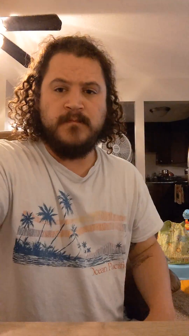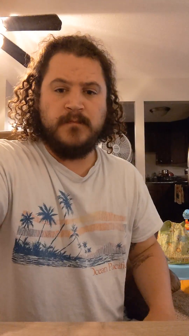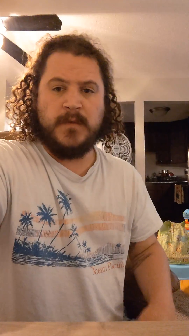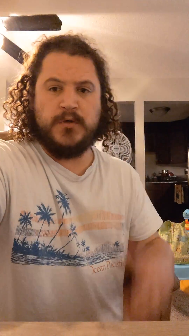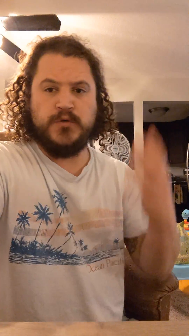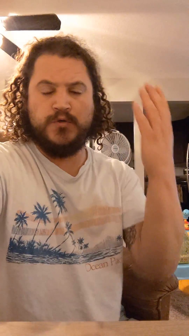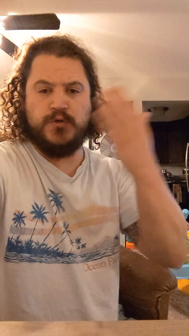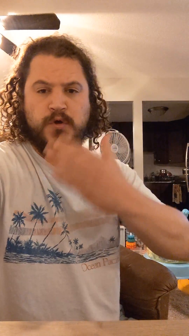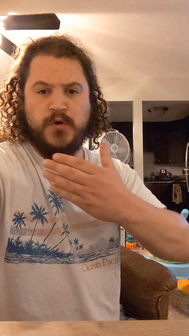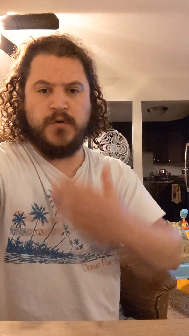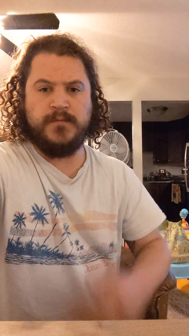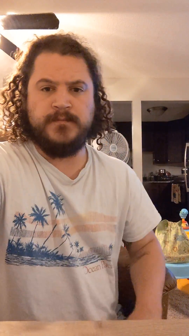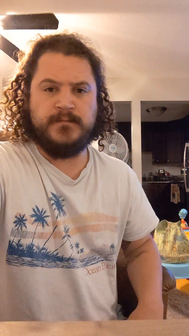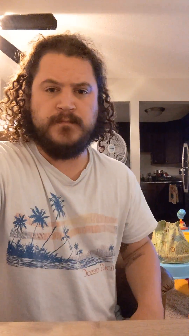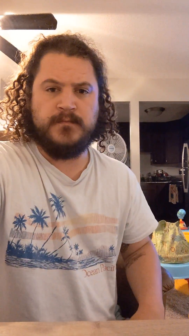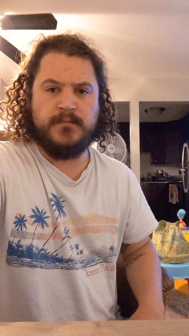dark